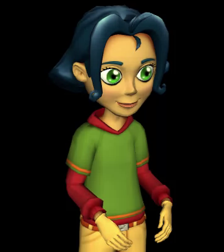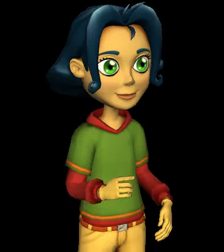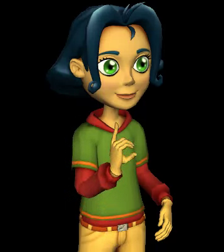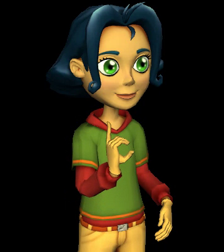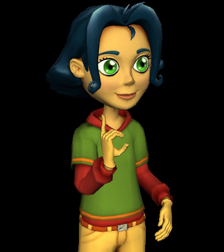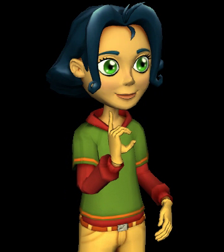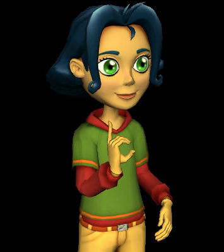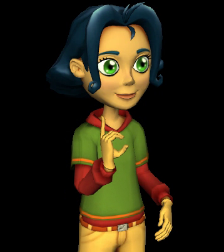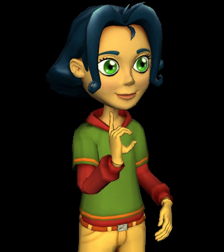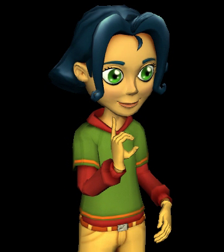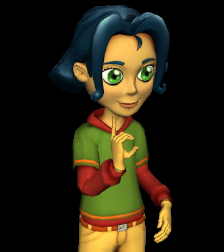الأحد